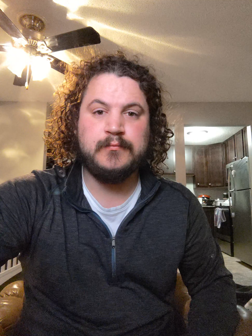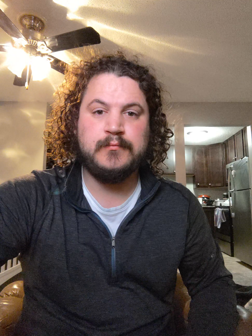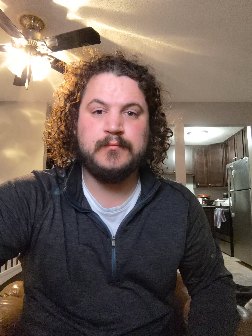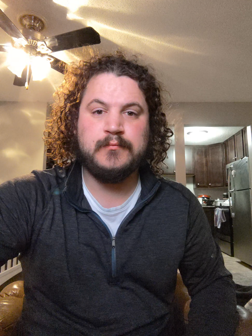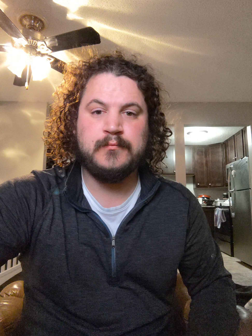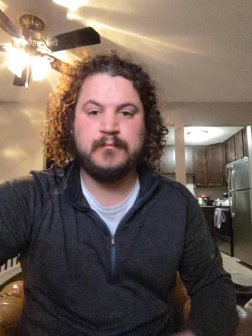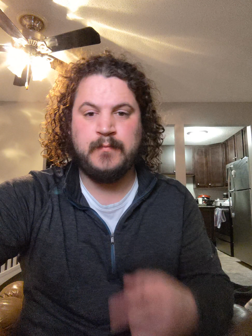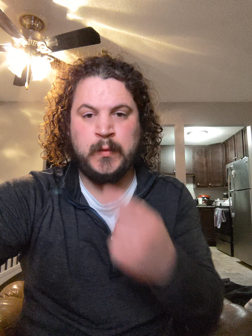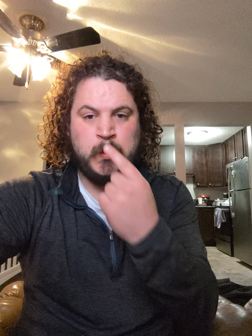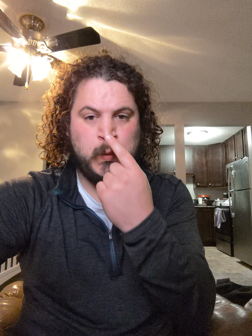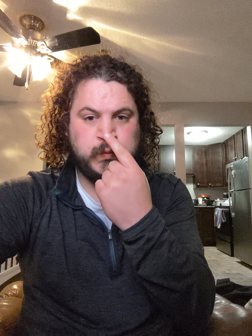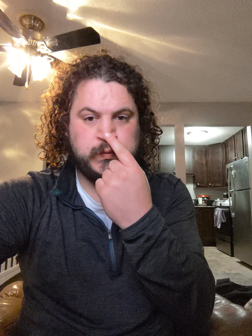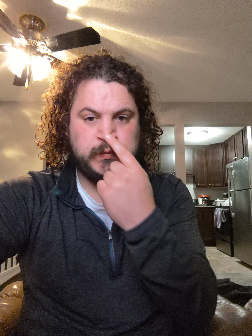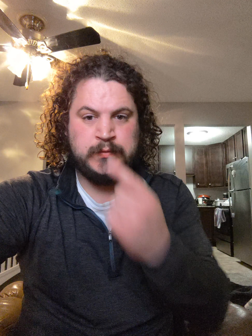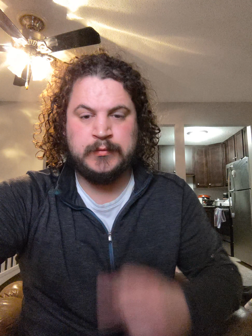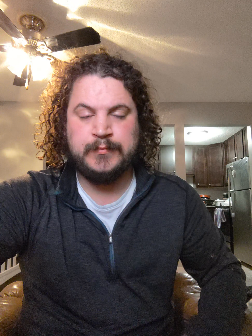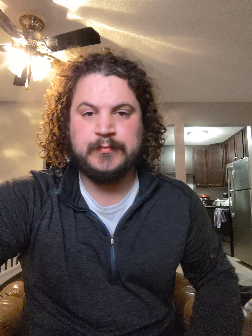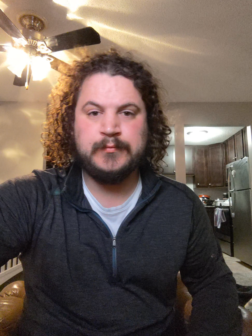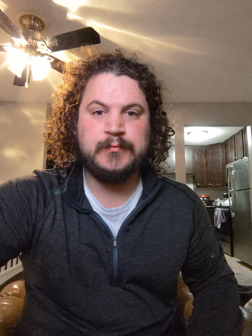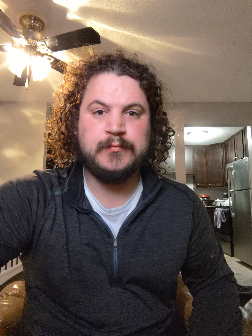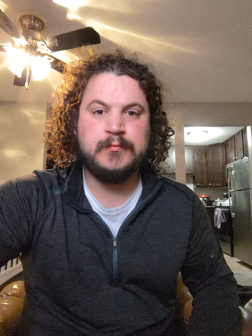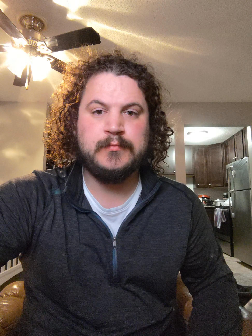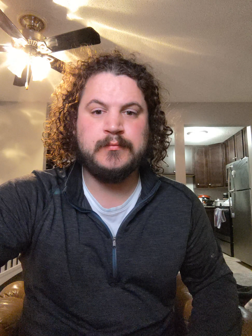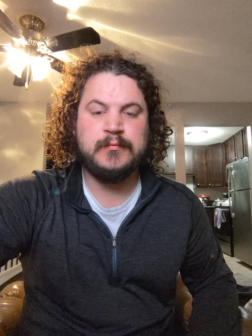nose